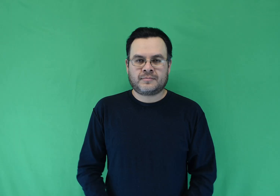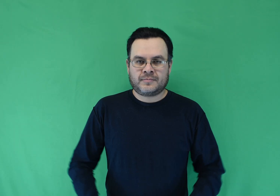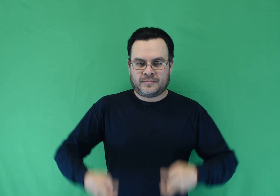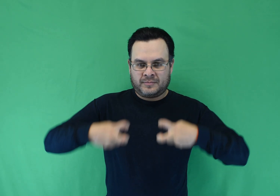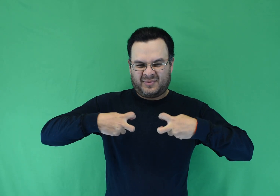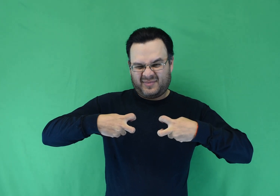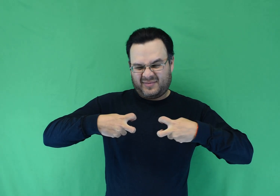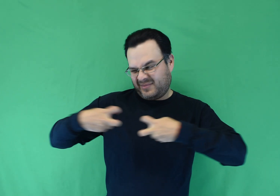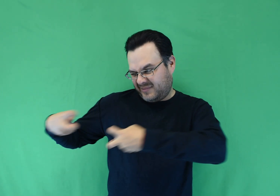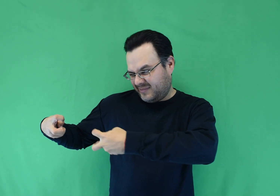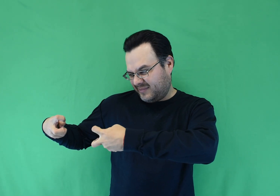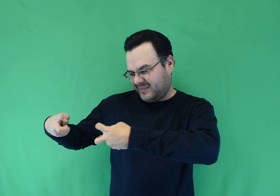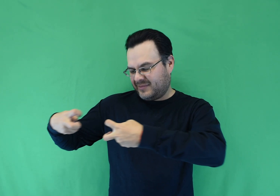robar